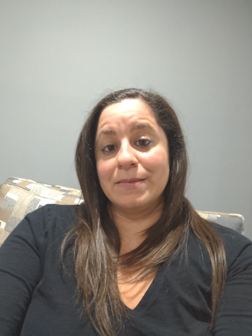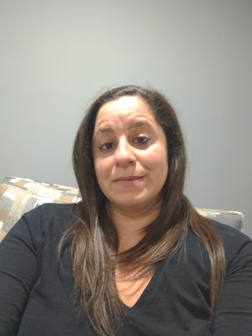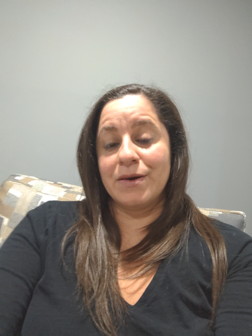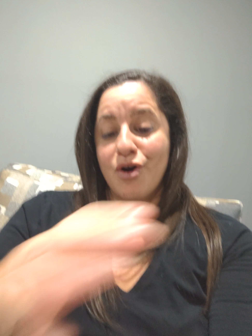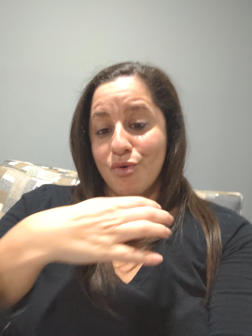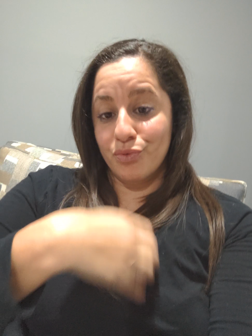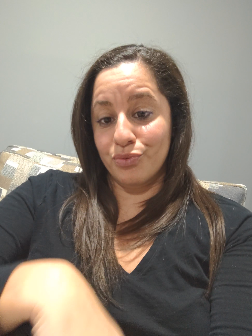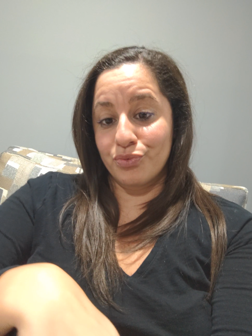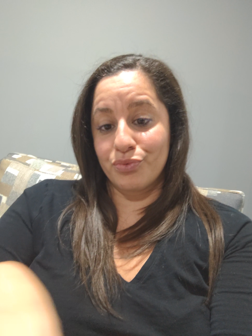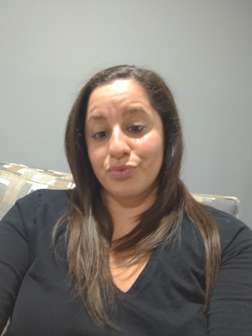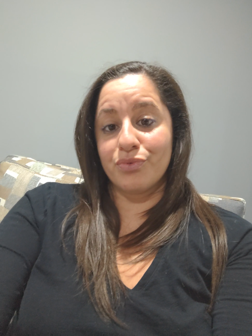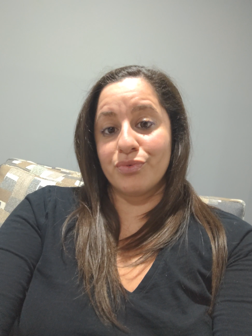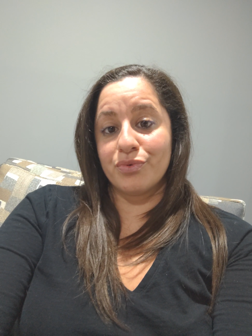hungry